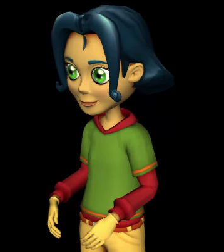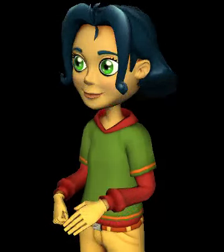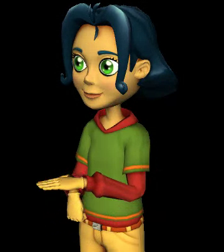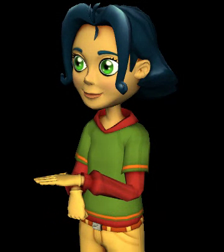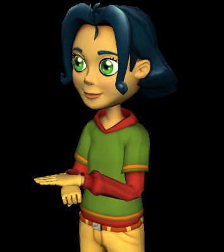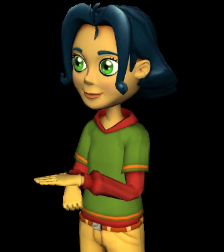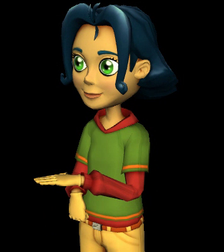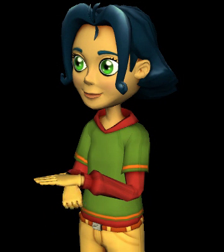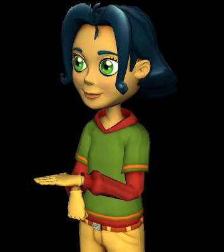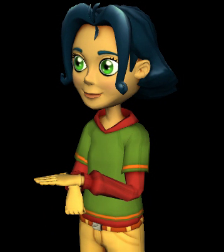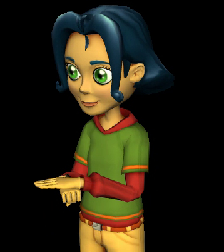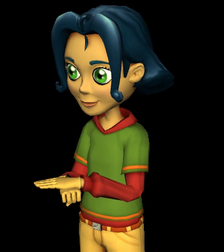كرة القدم